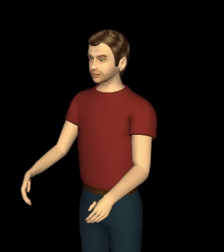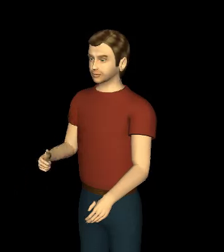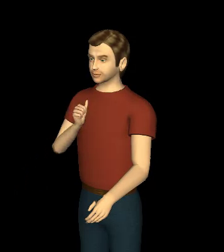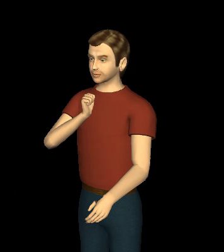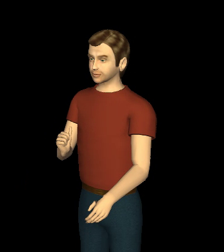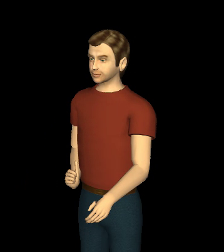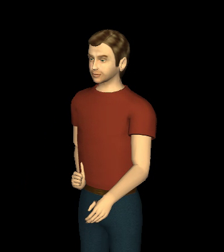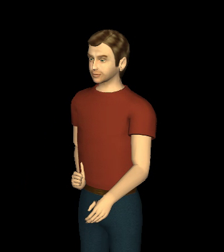حقيبة كتف